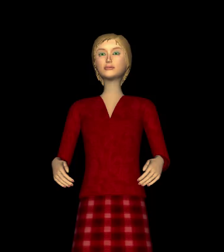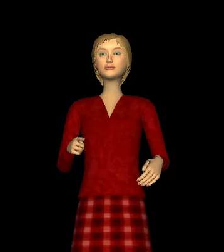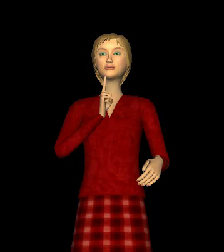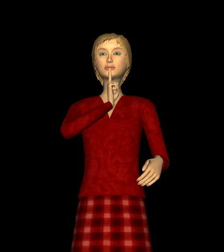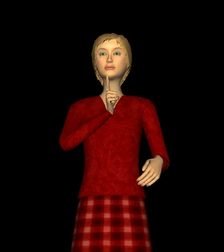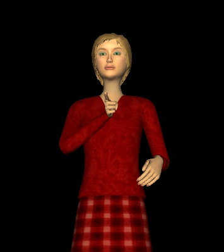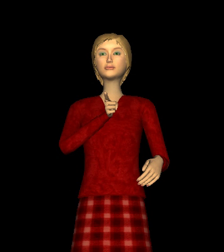طلب